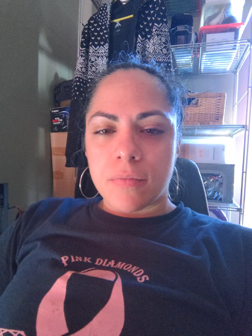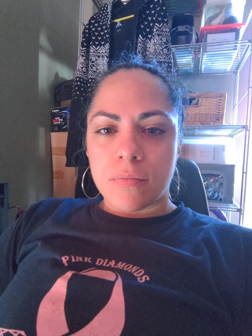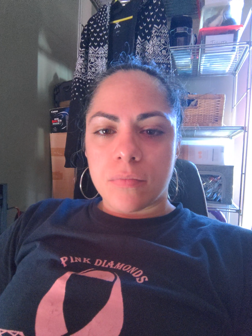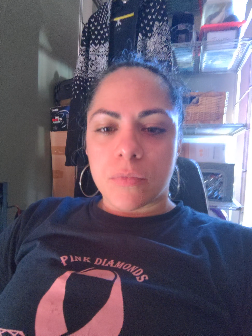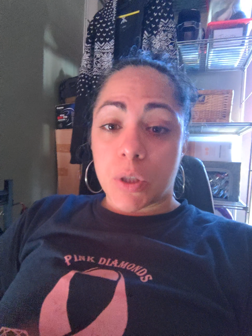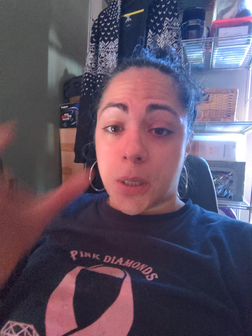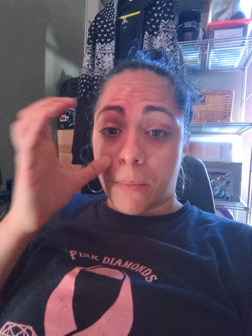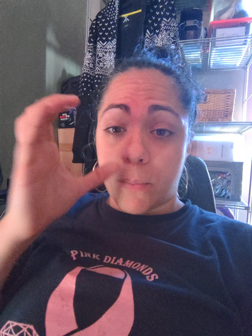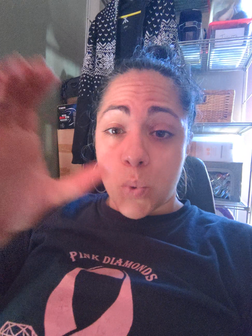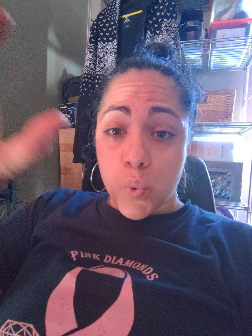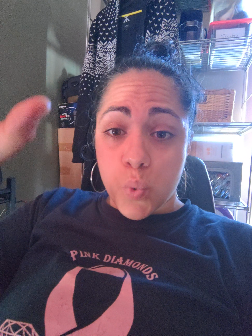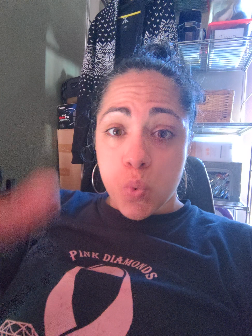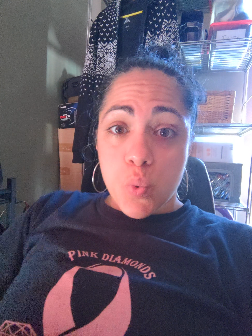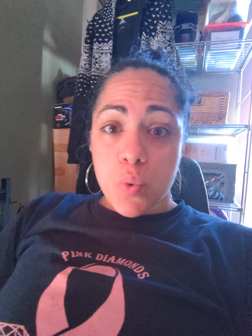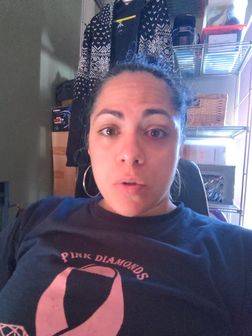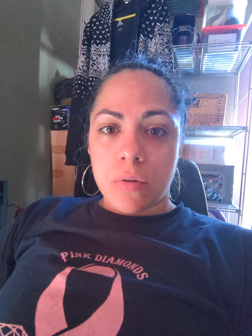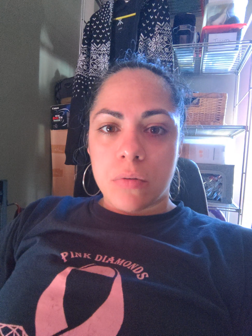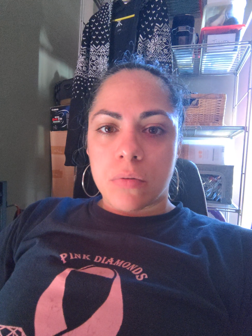moon